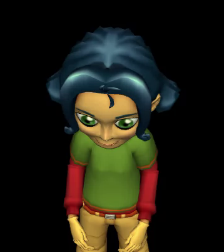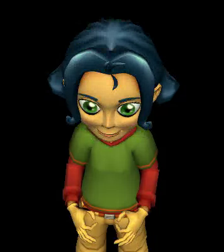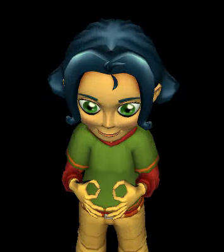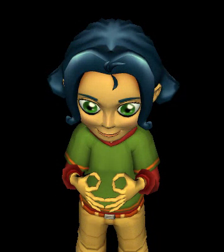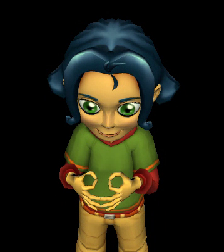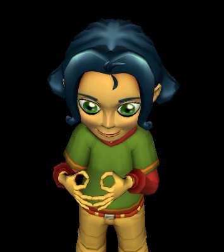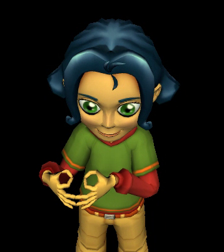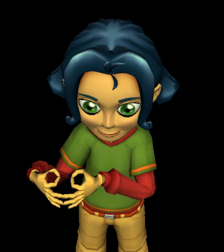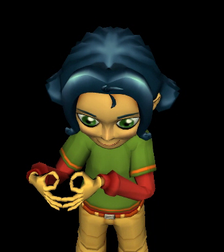مجتهد